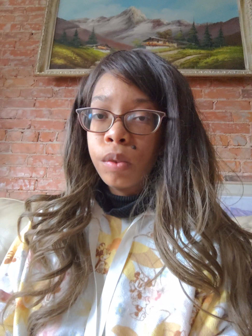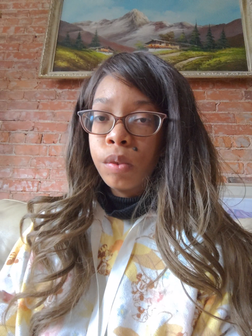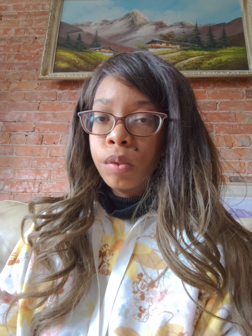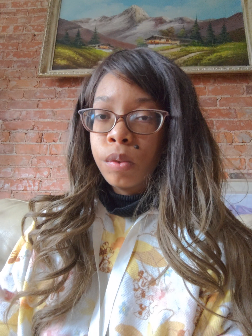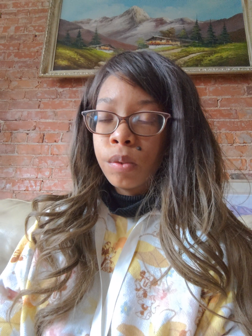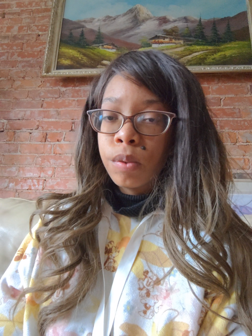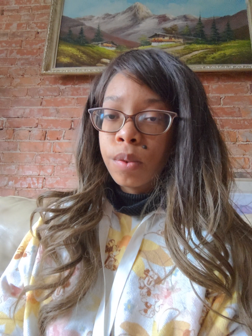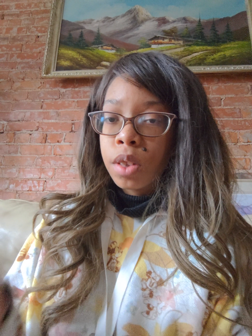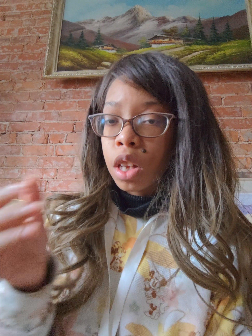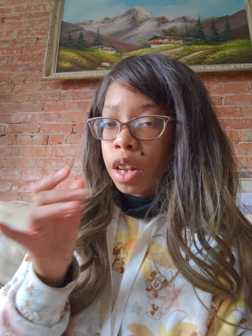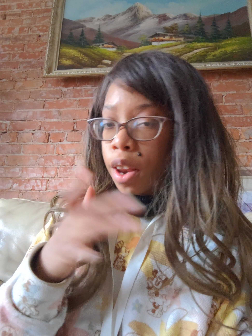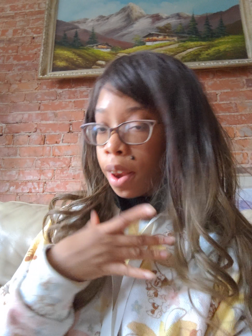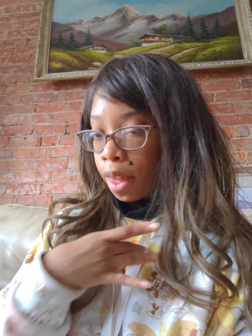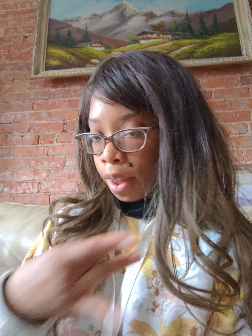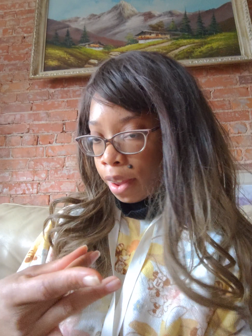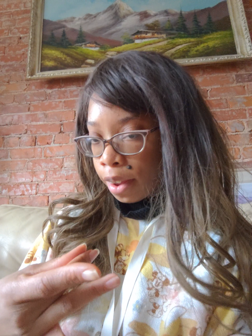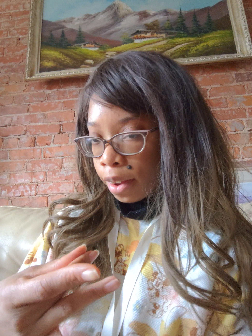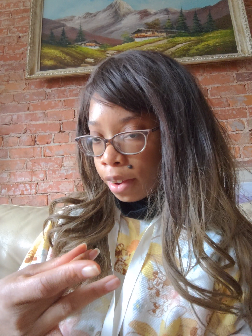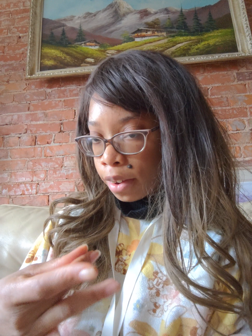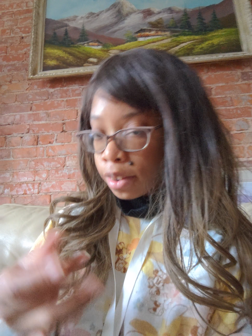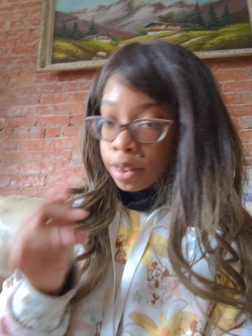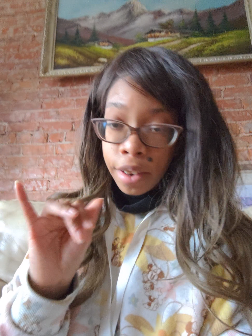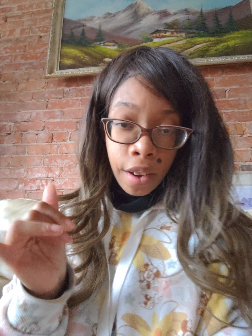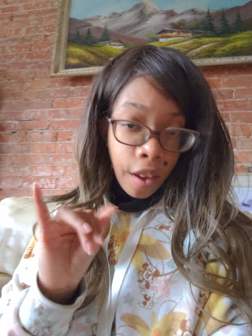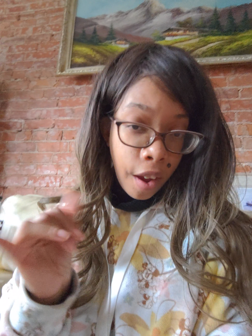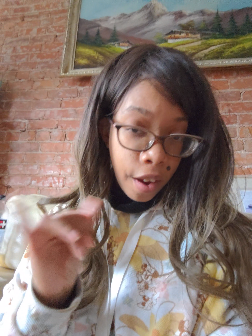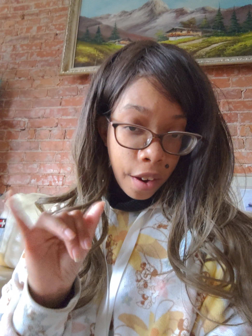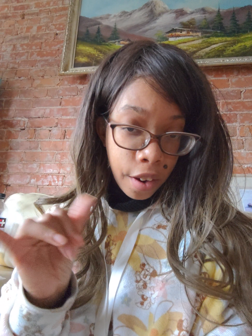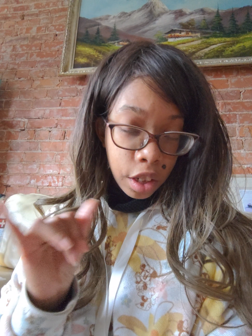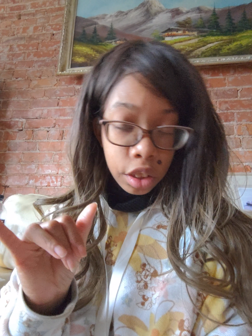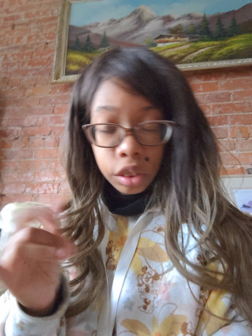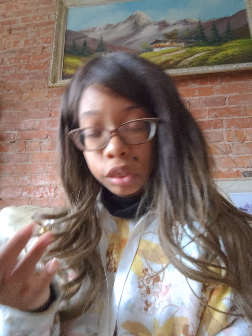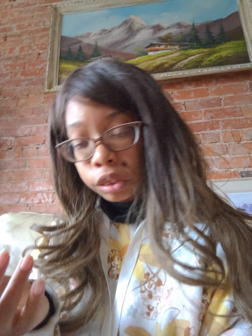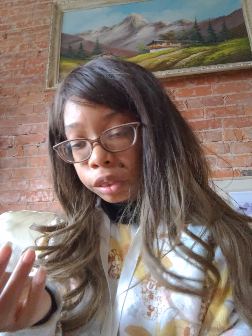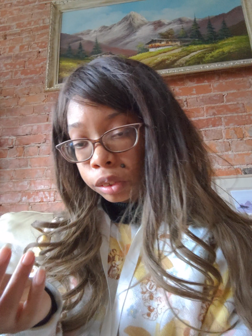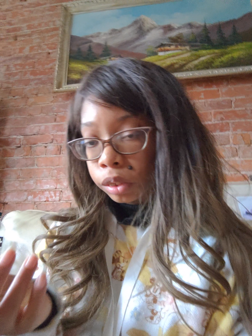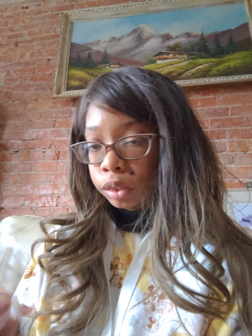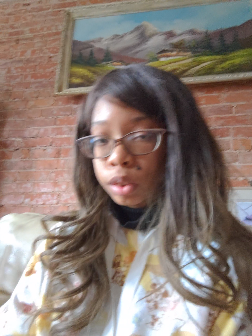like